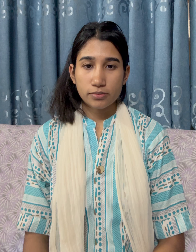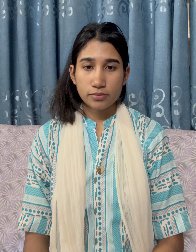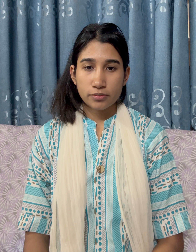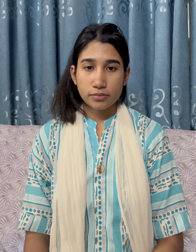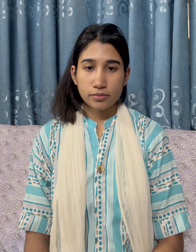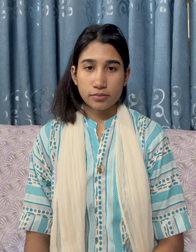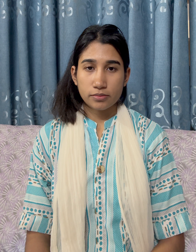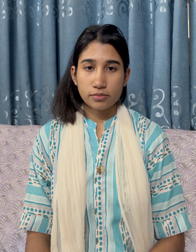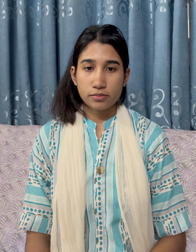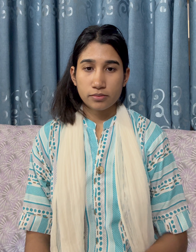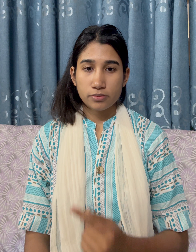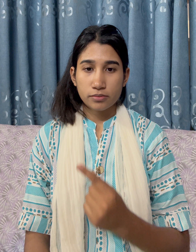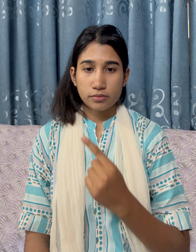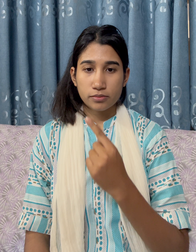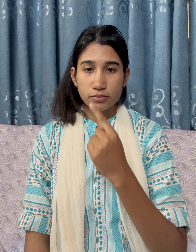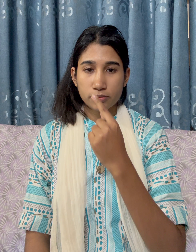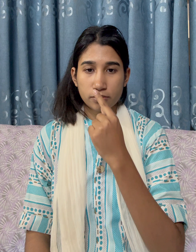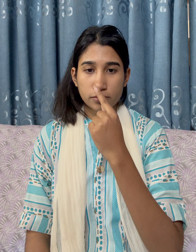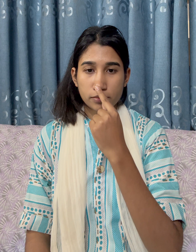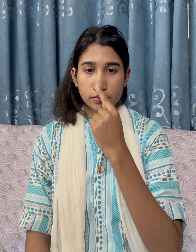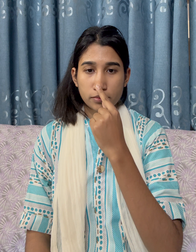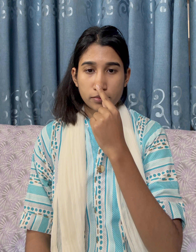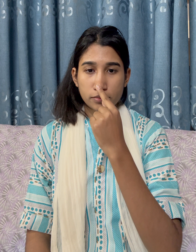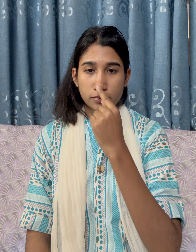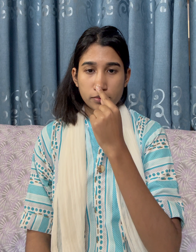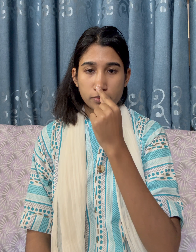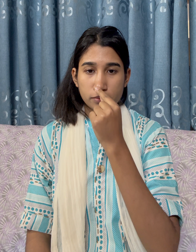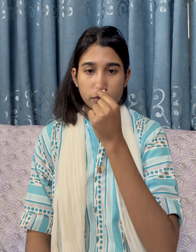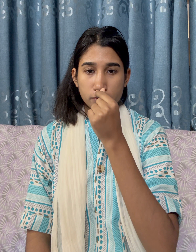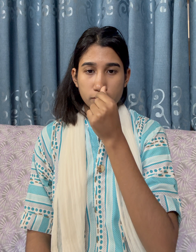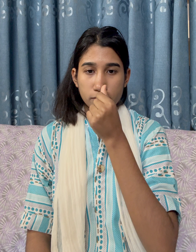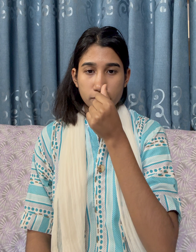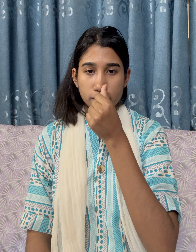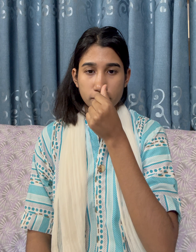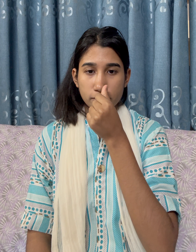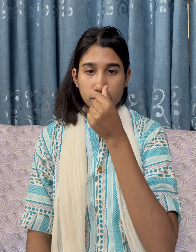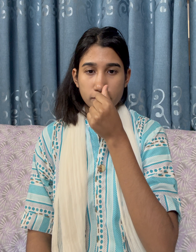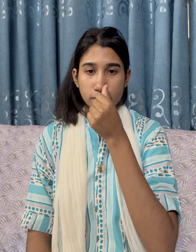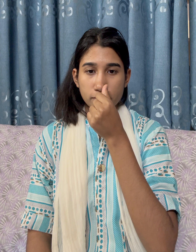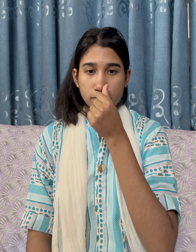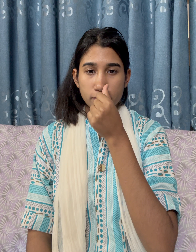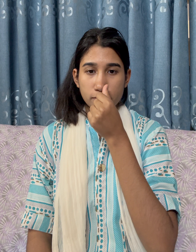সবুজ